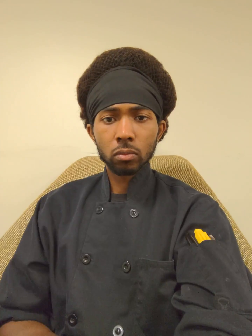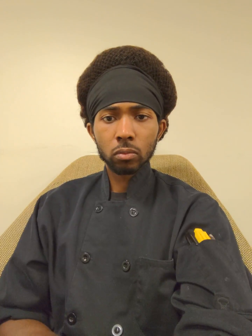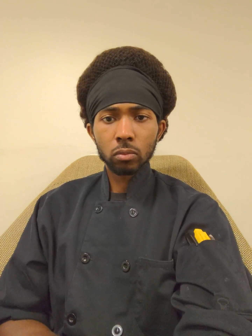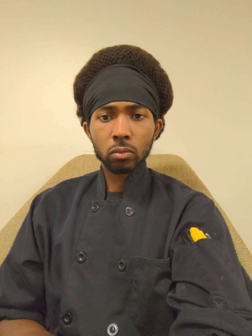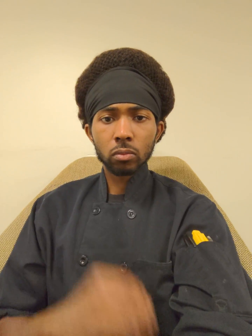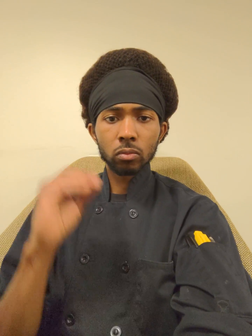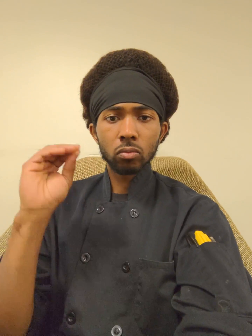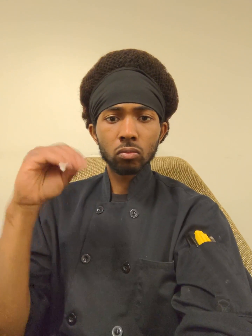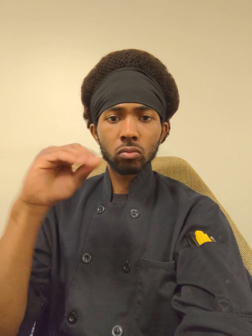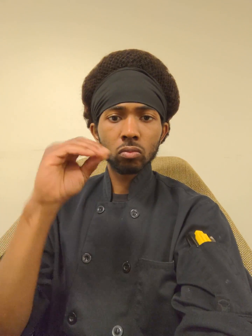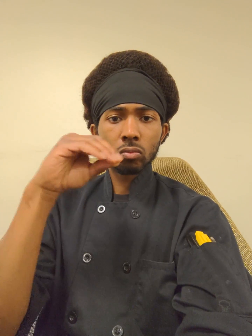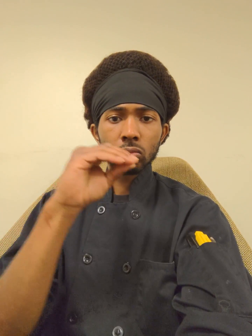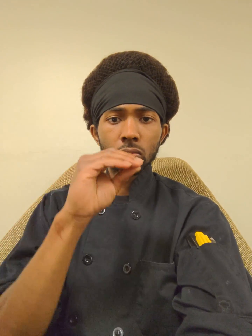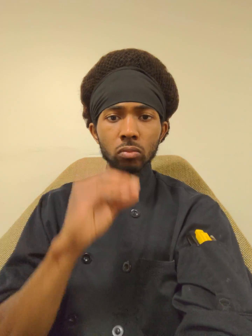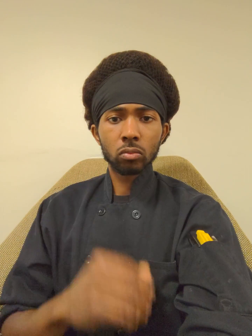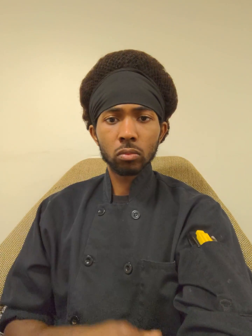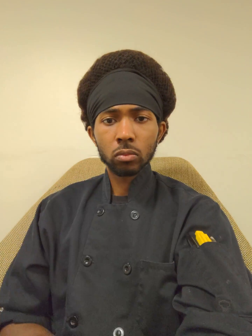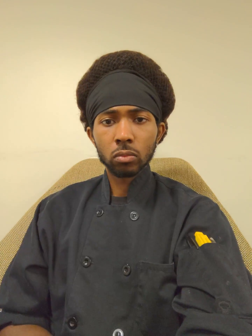dinosaur